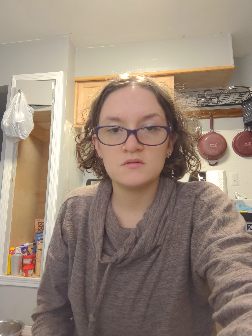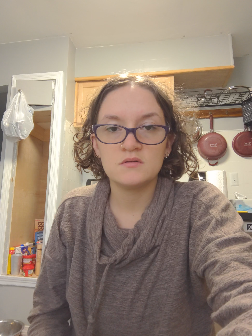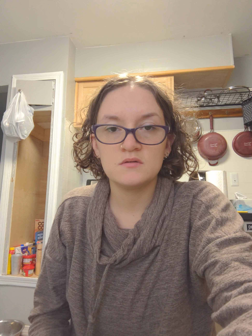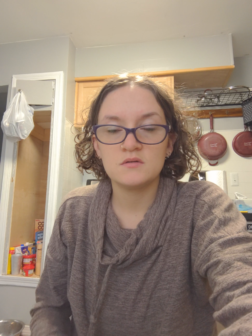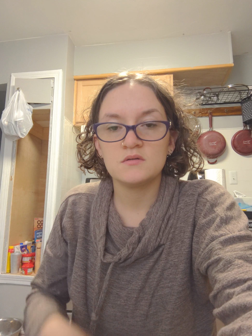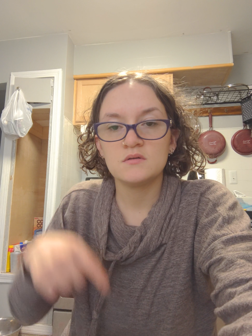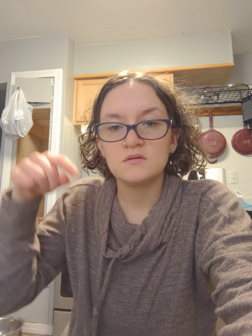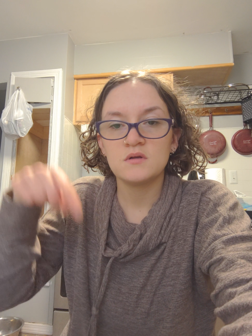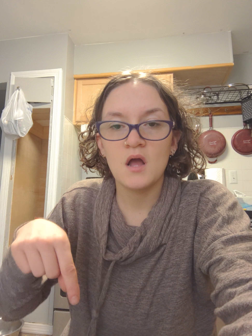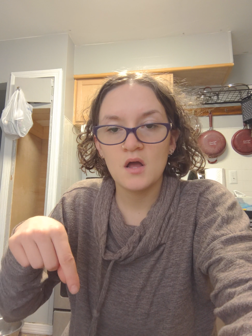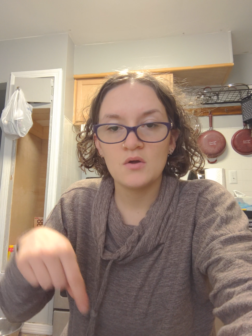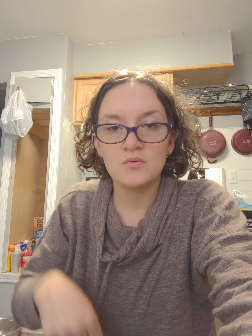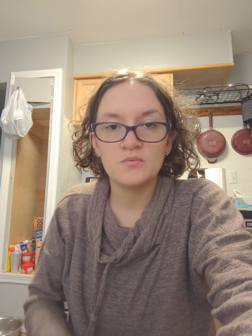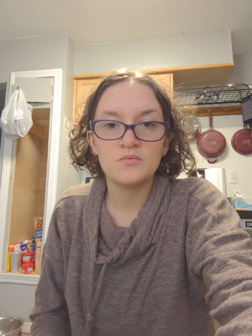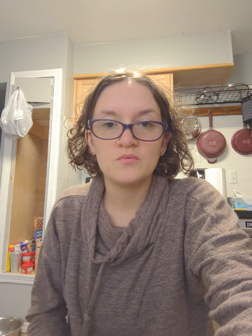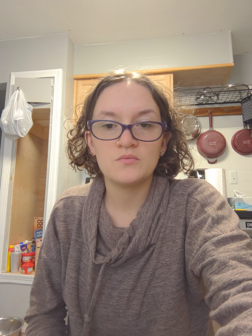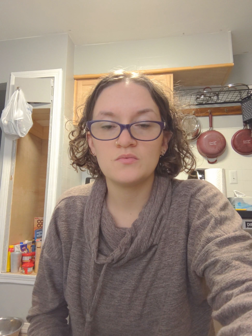down